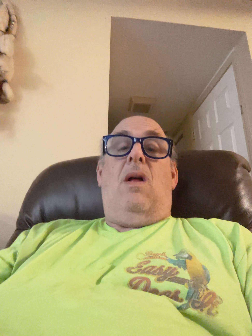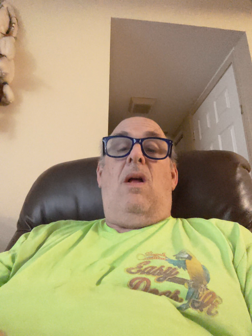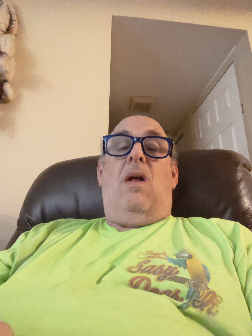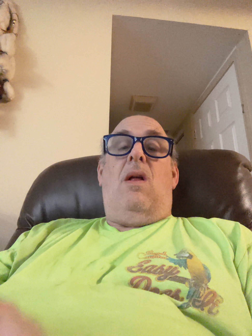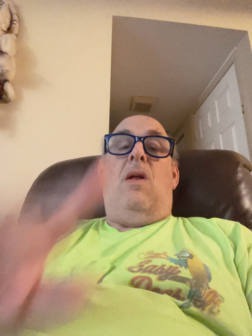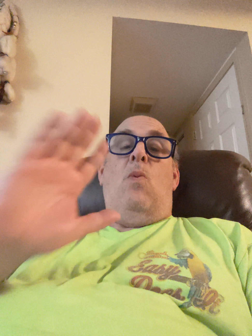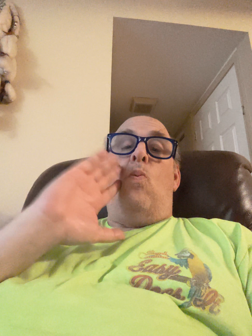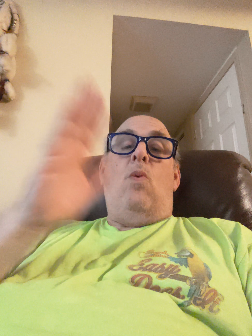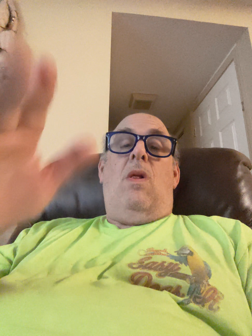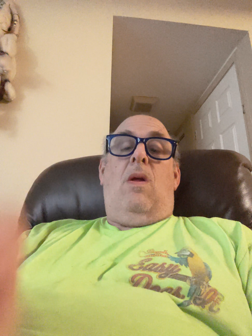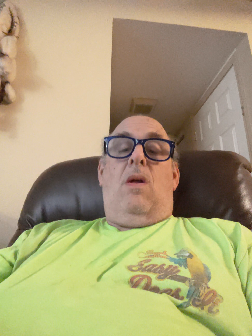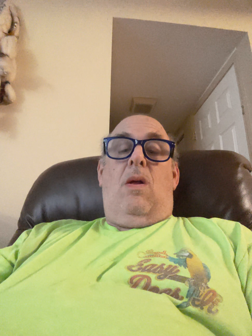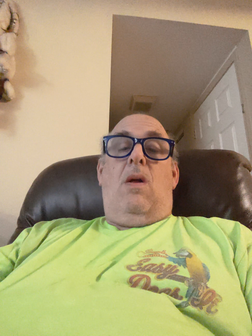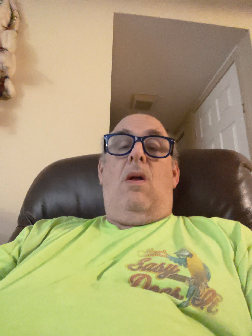will